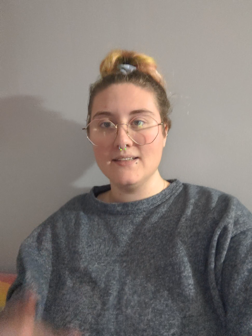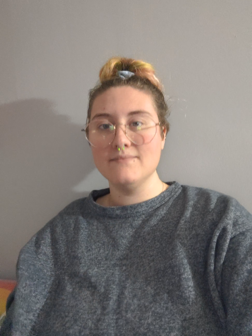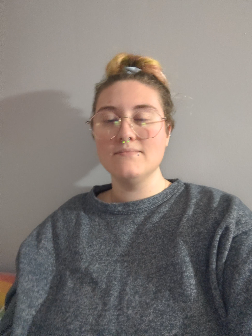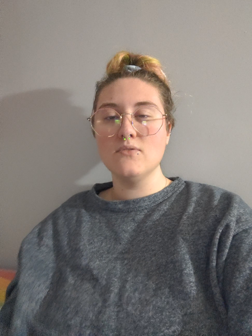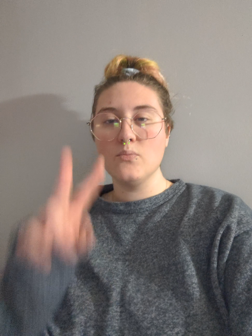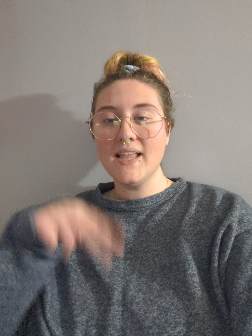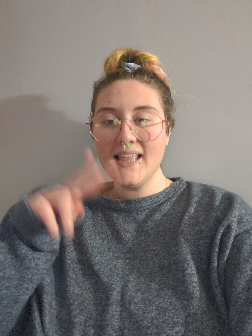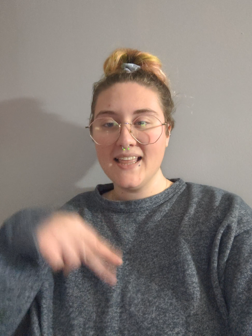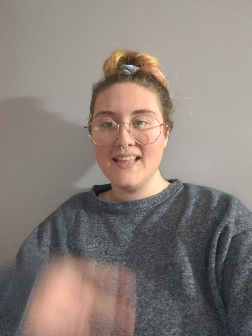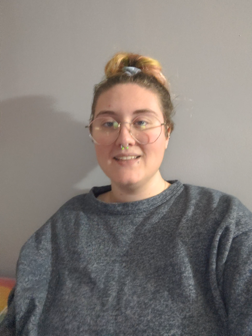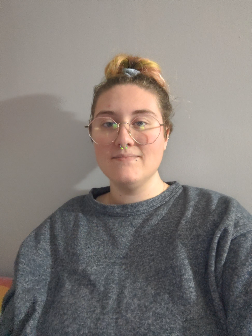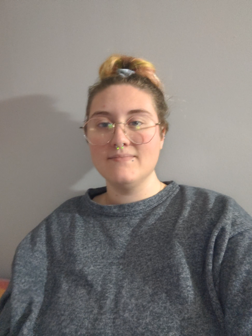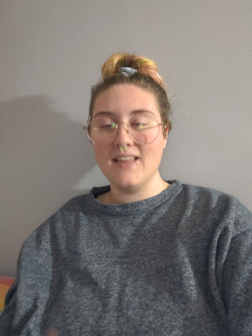read